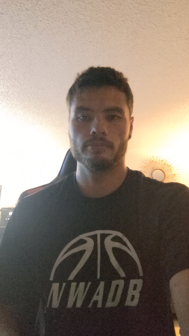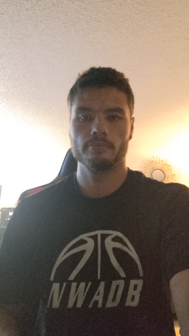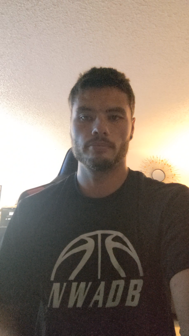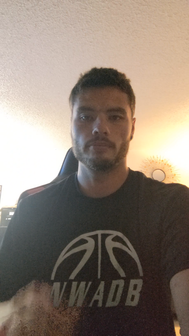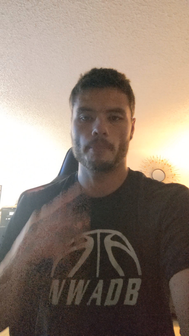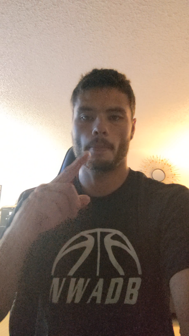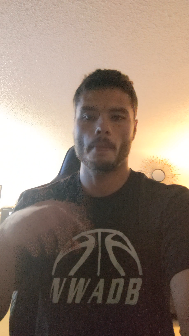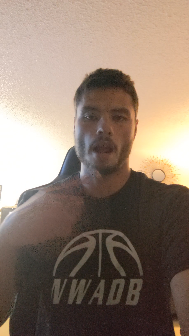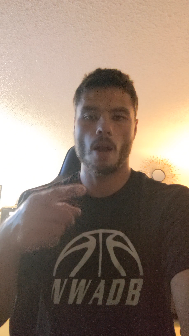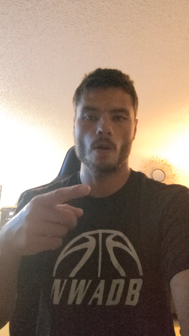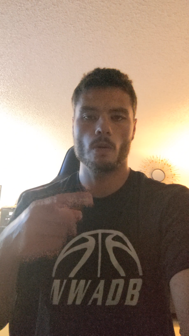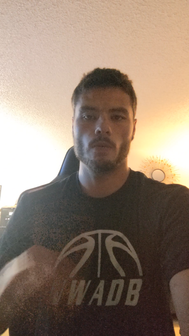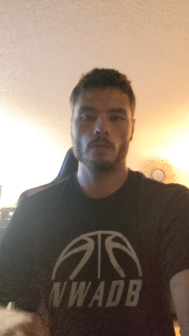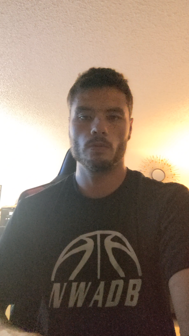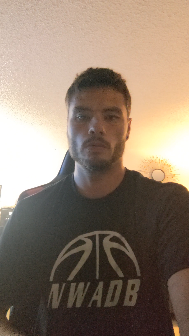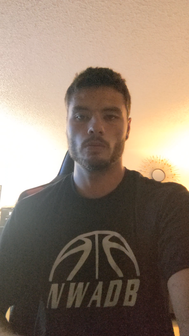about